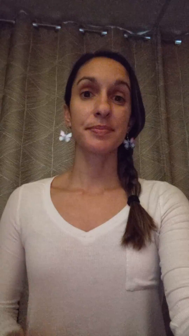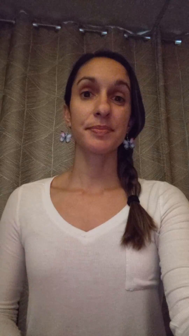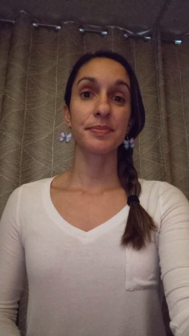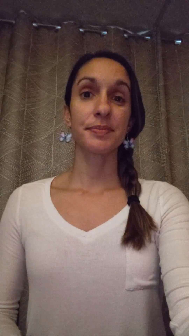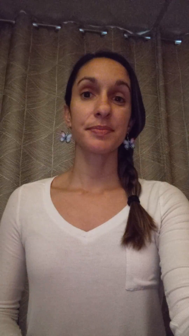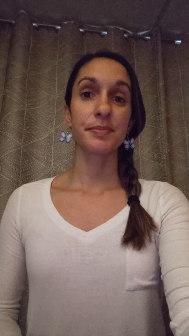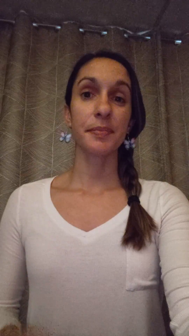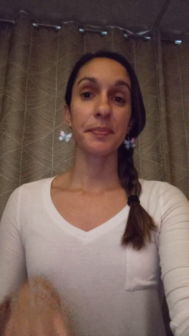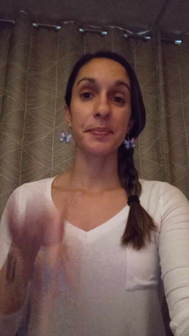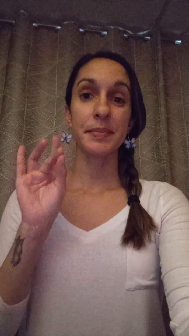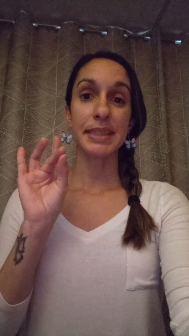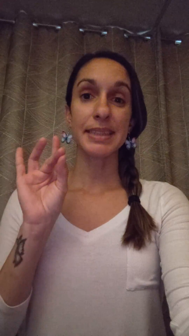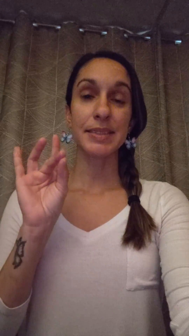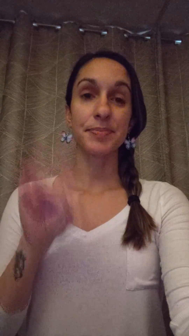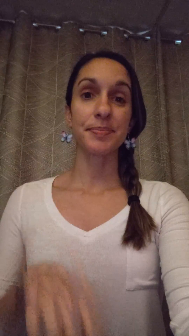pick